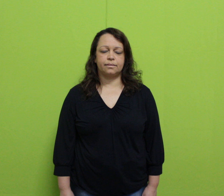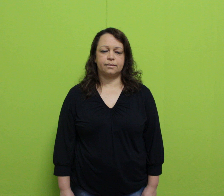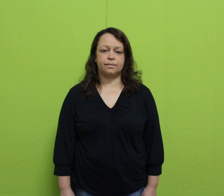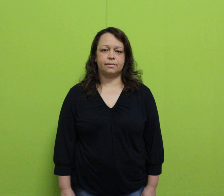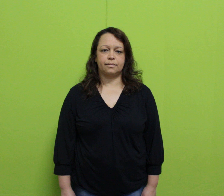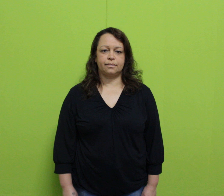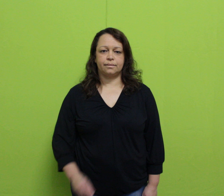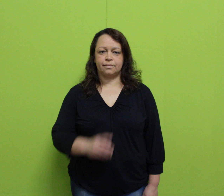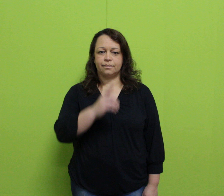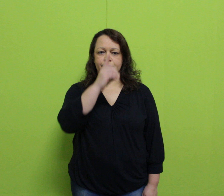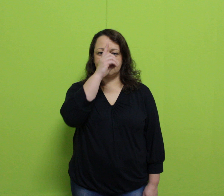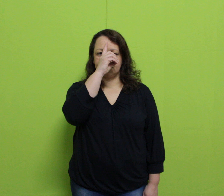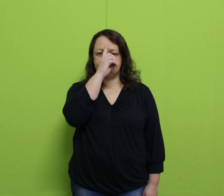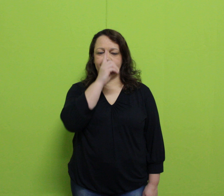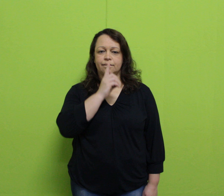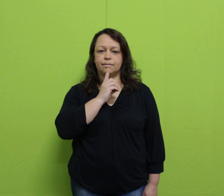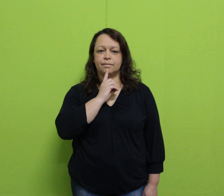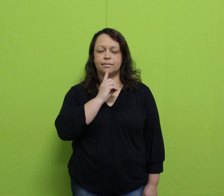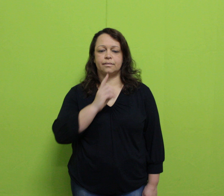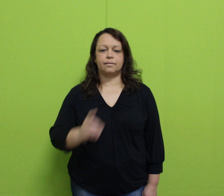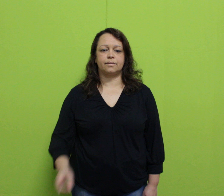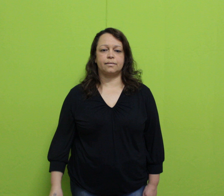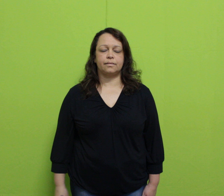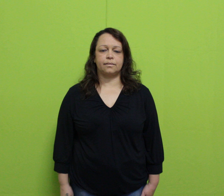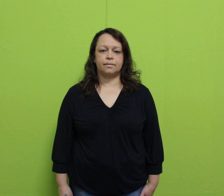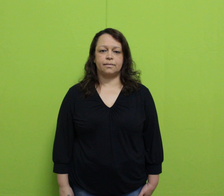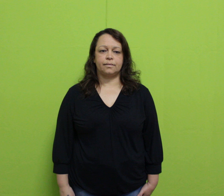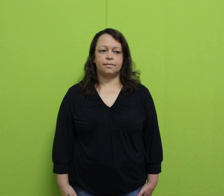amarelo